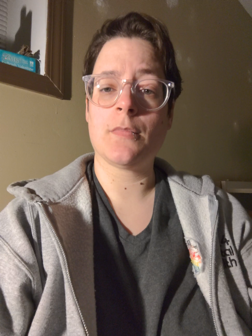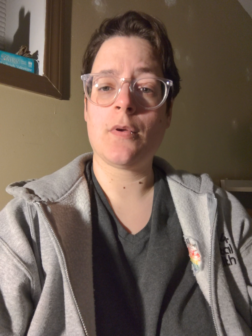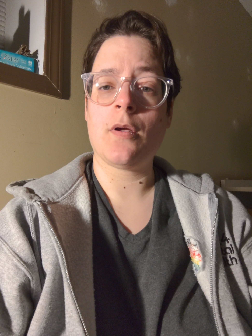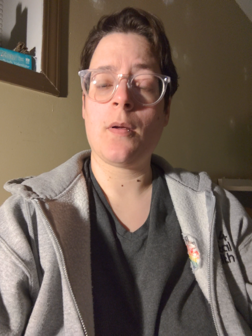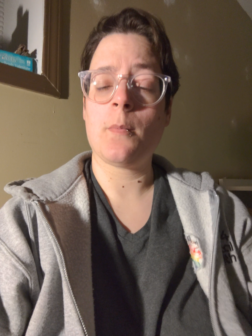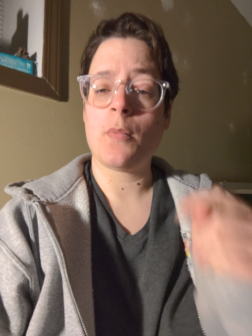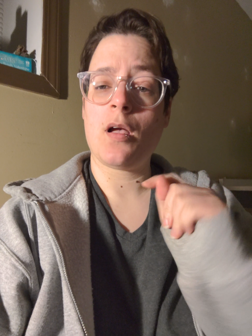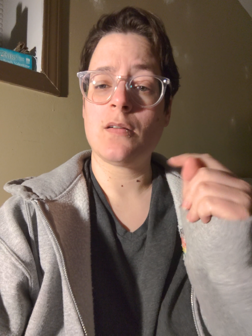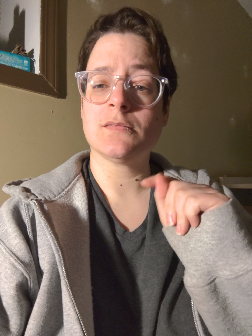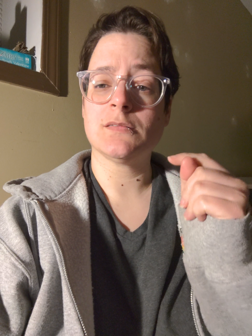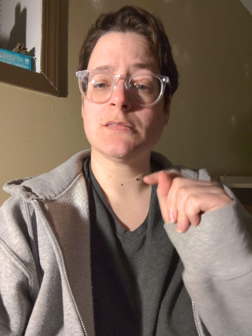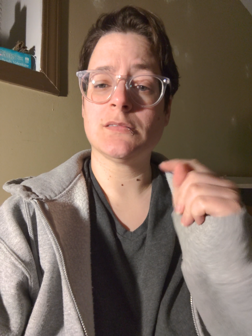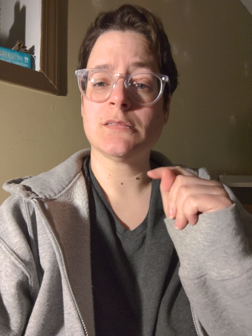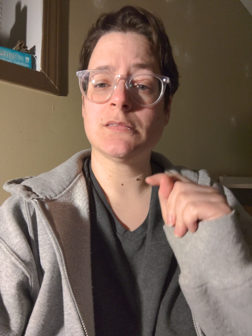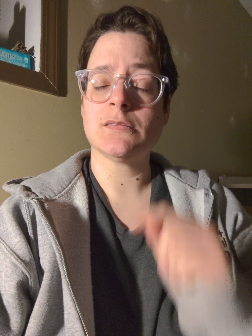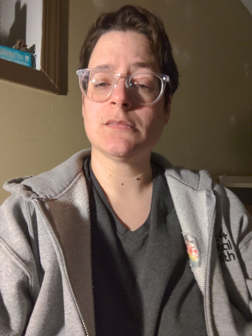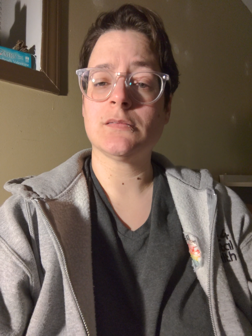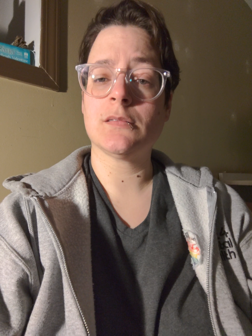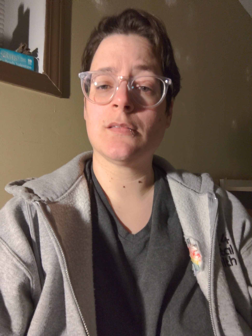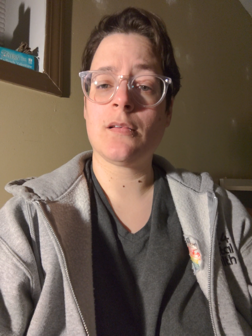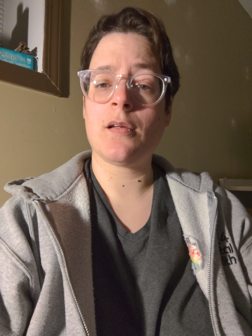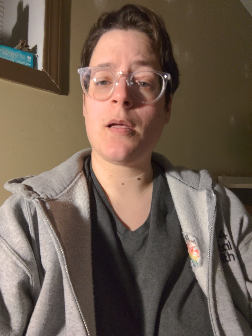potty